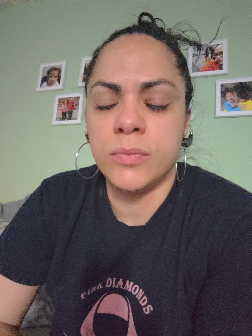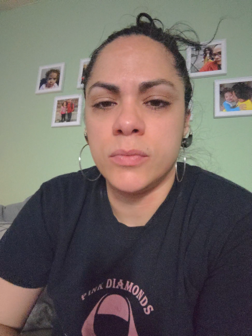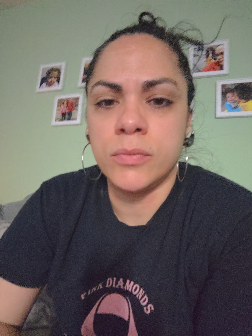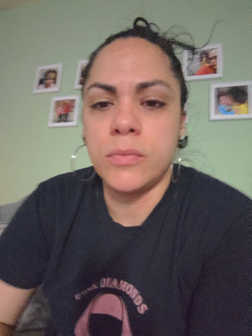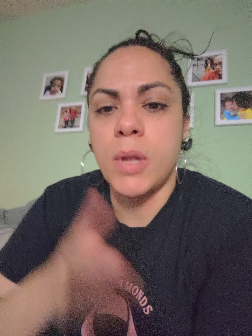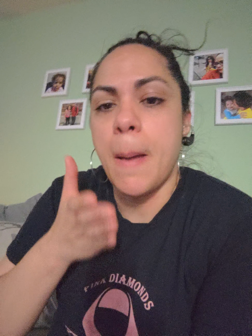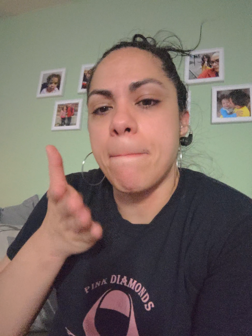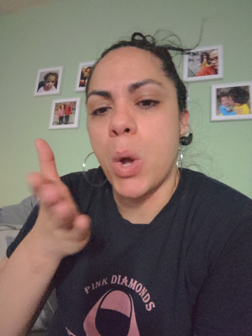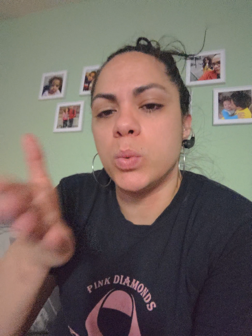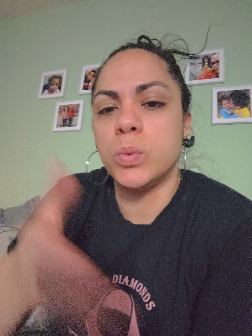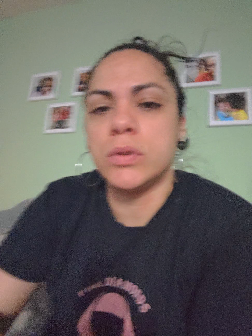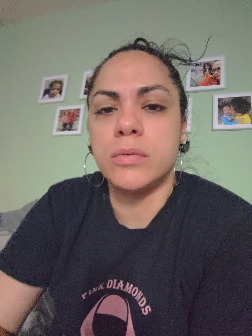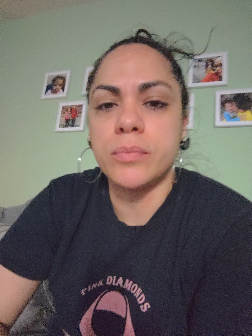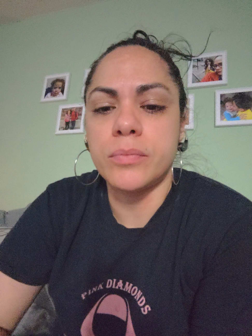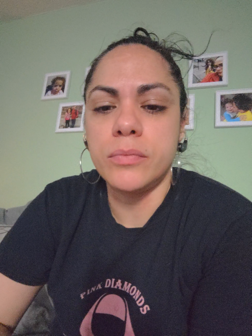boat